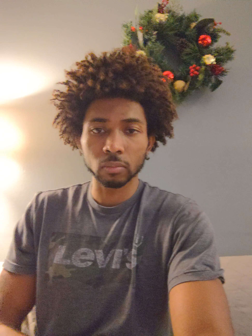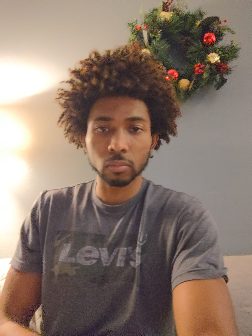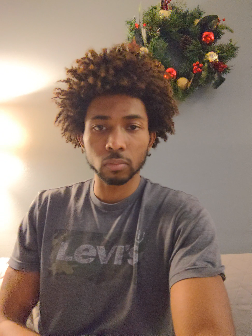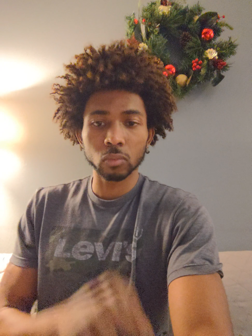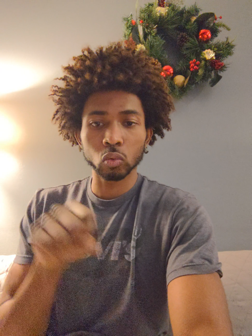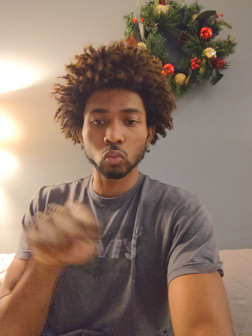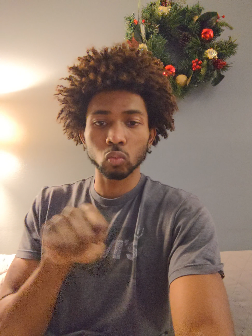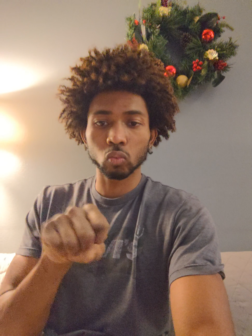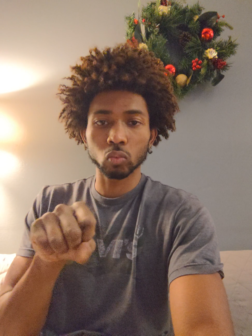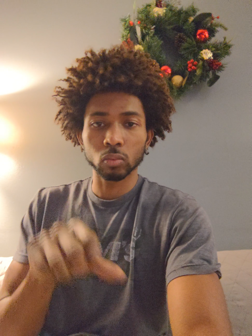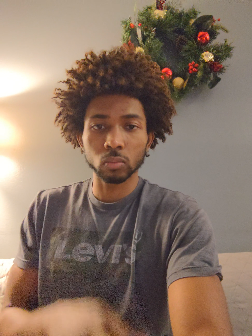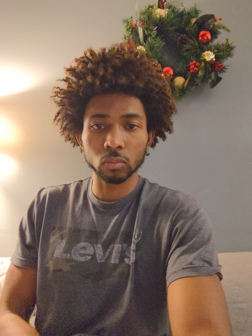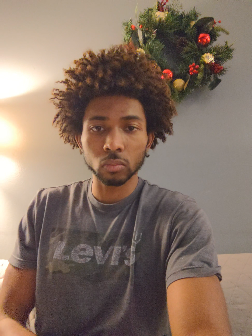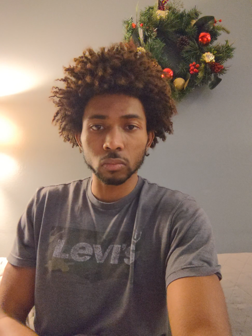shoe